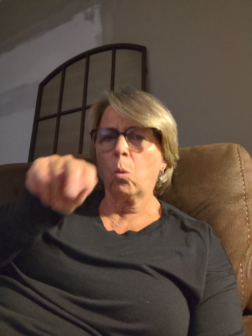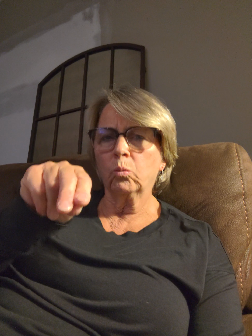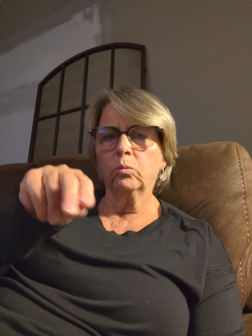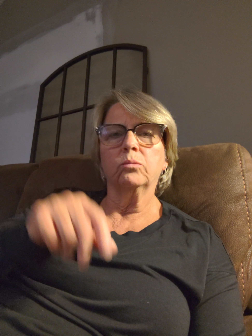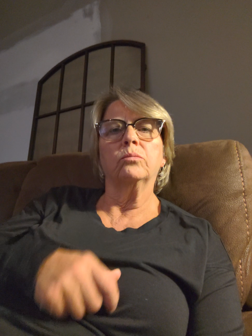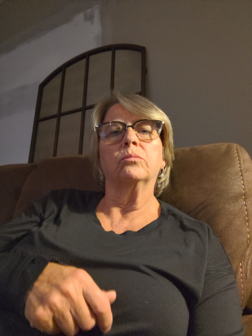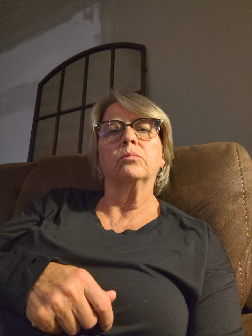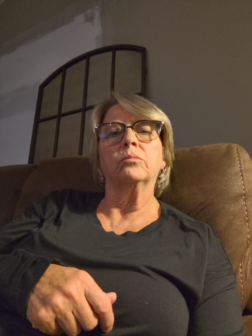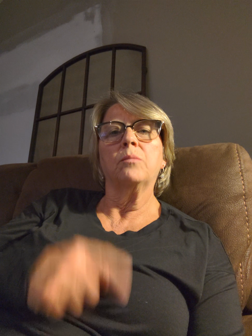no